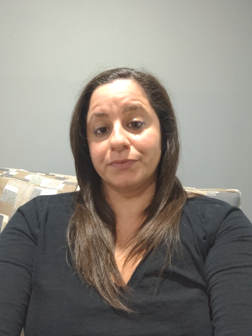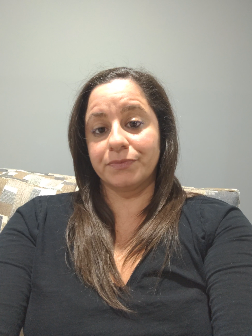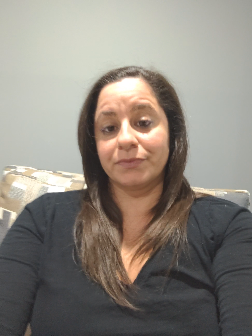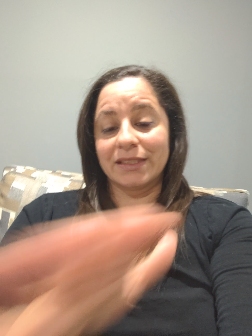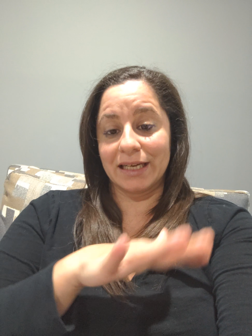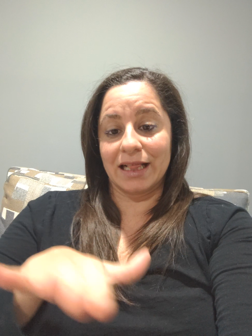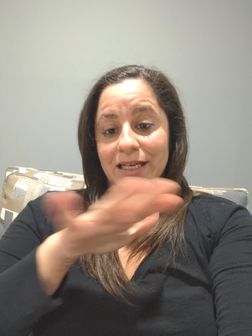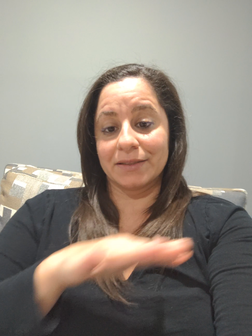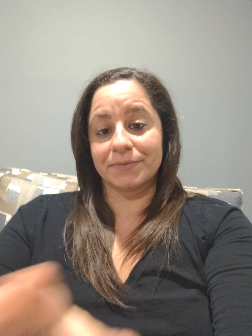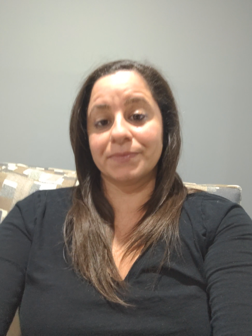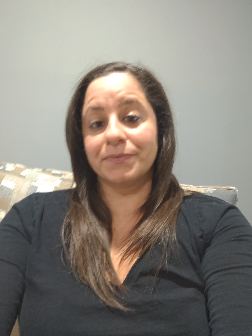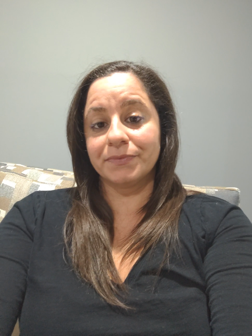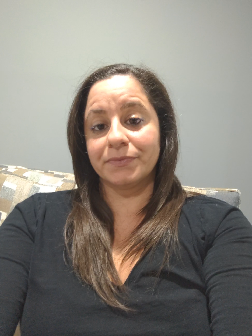clean